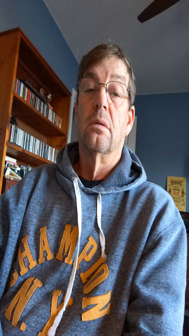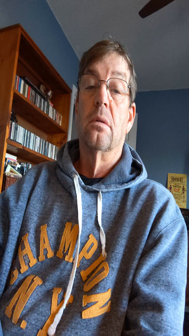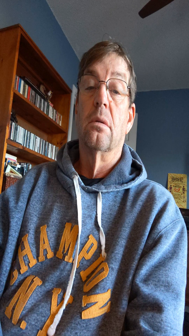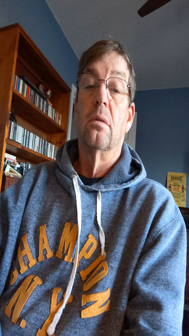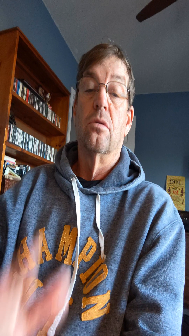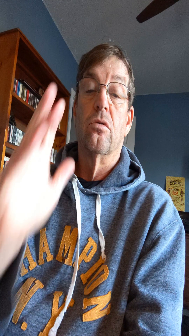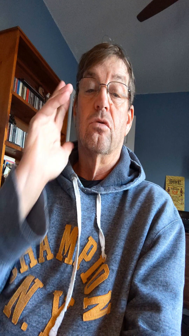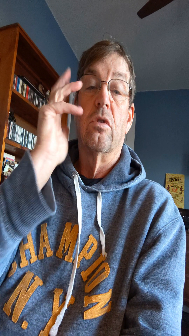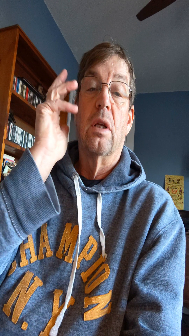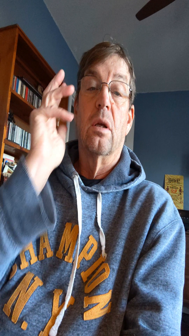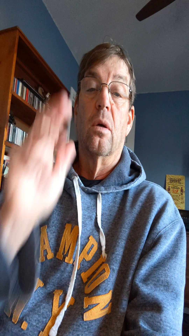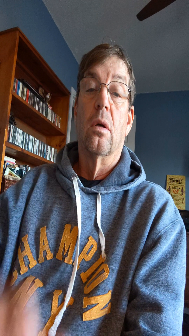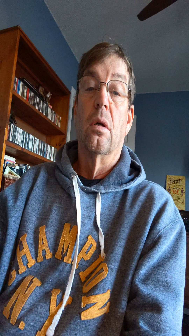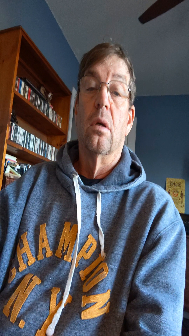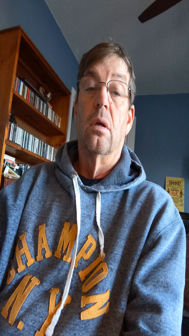radio